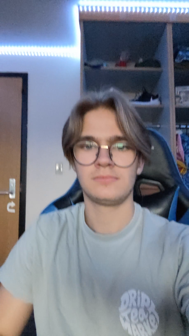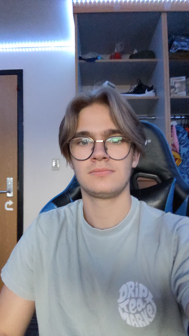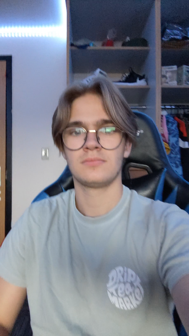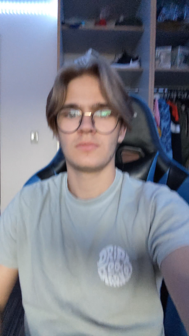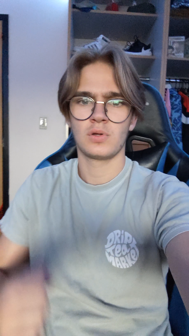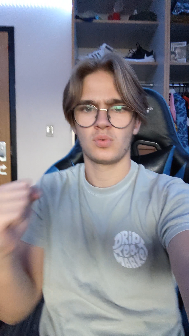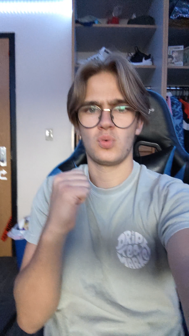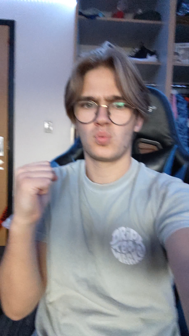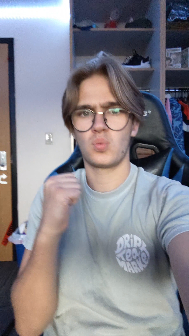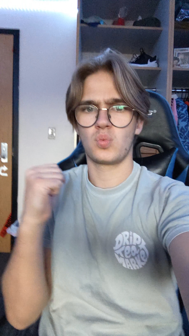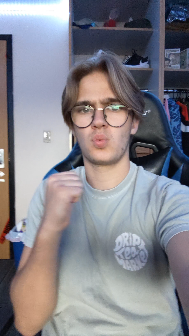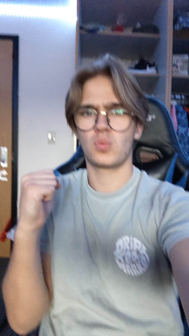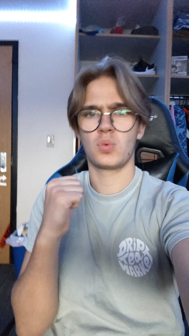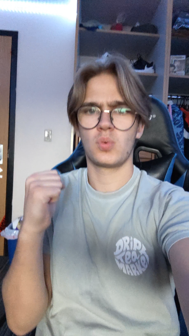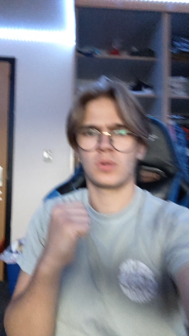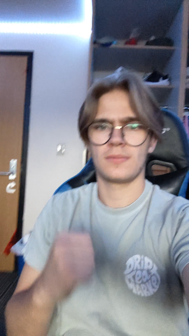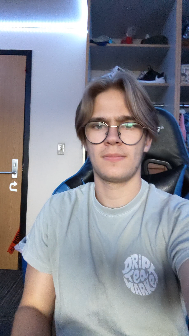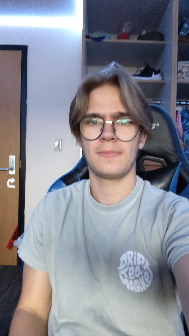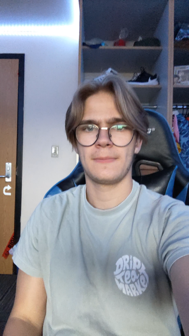cold